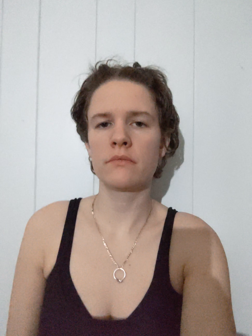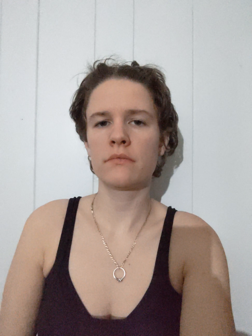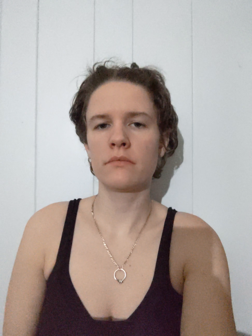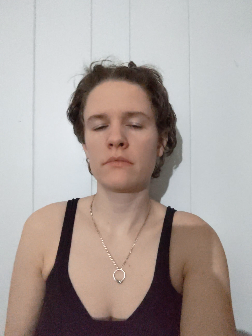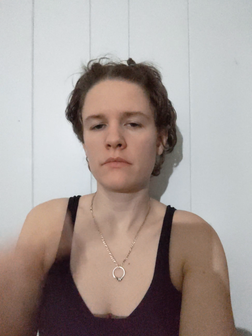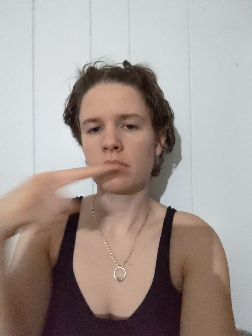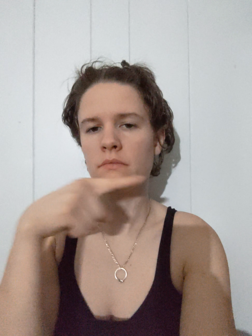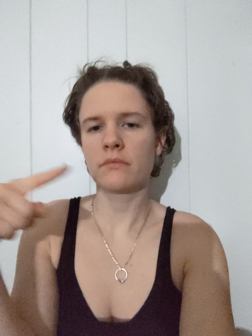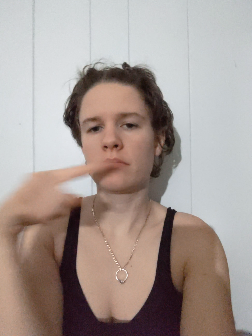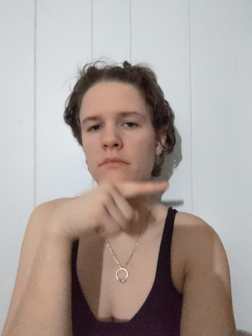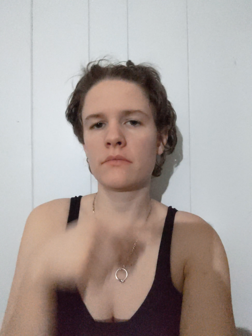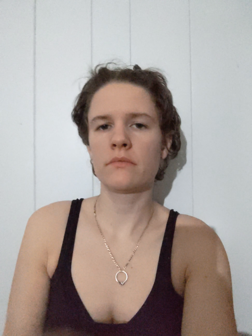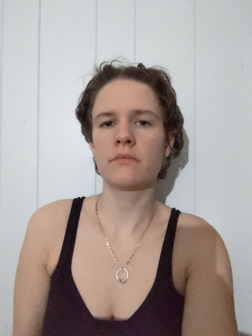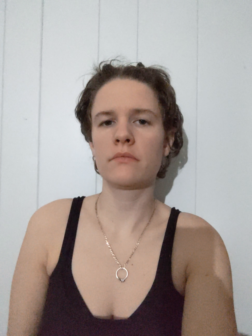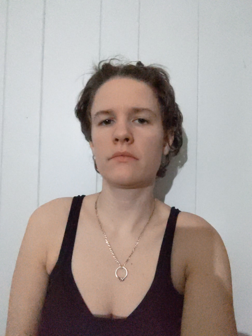toothbrush